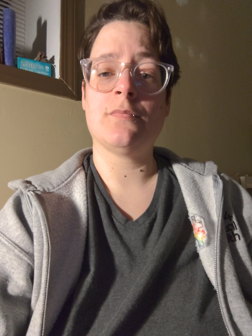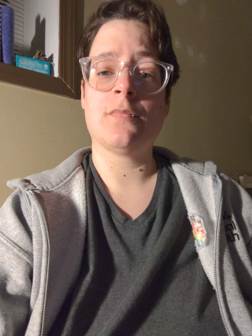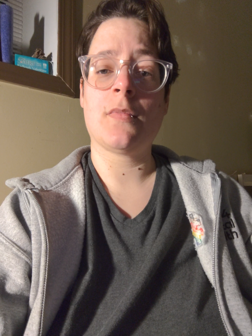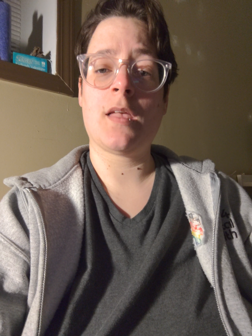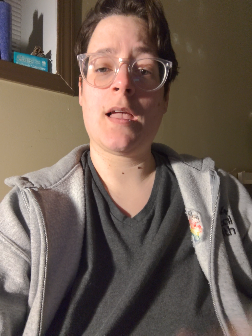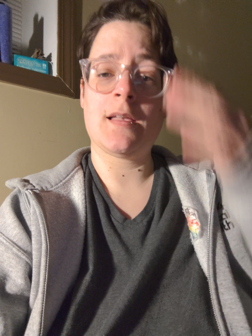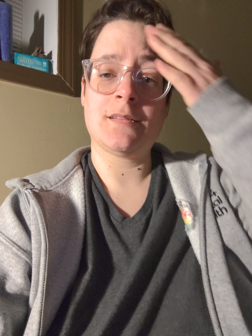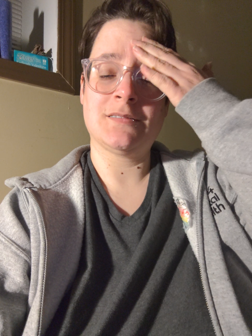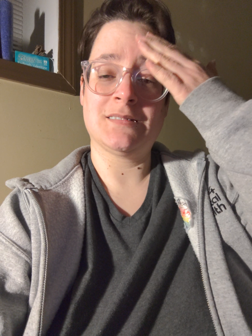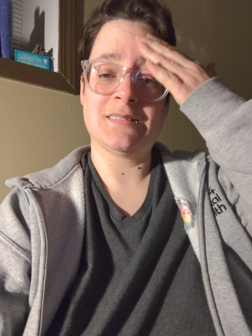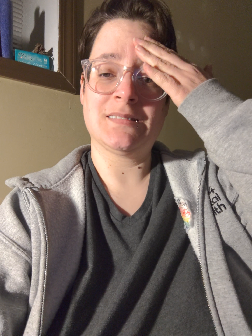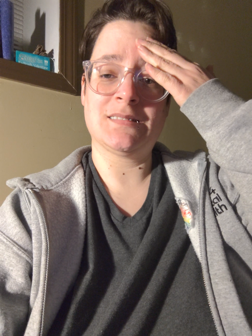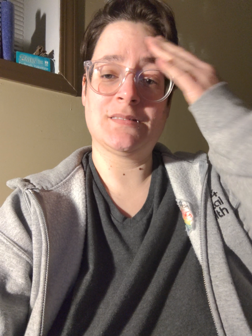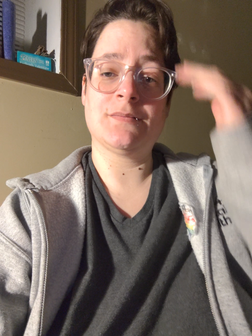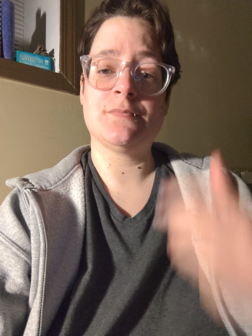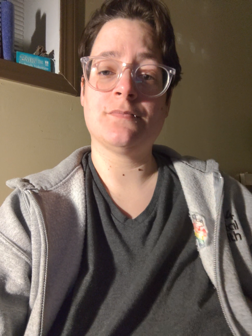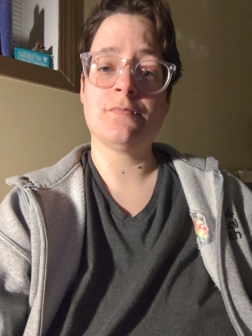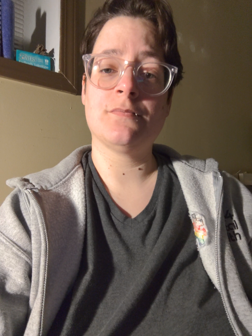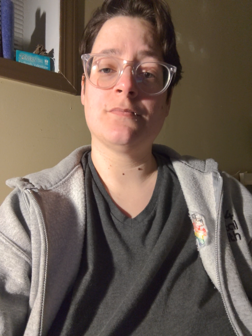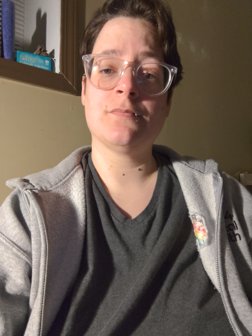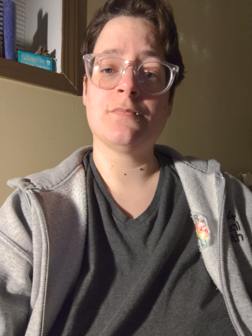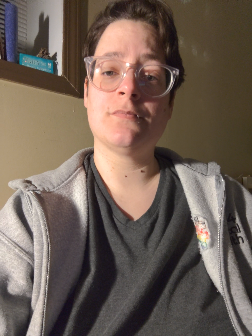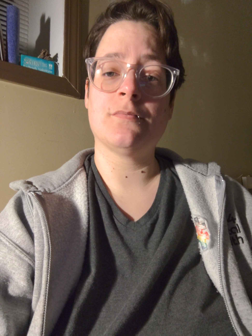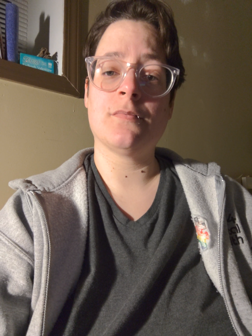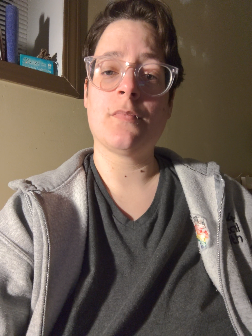hat